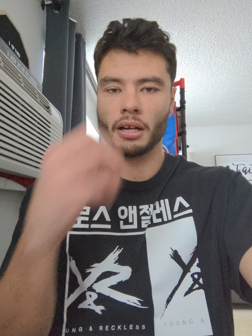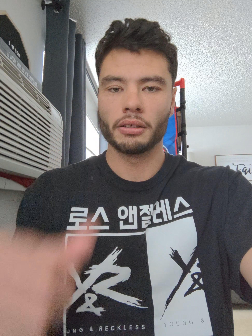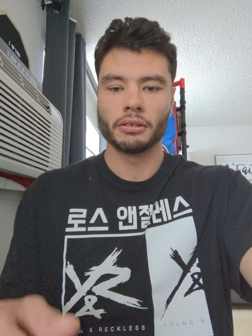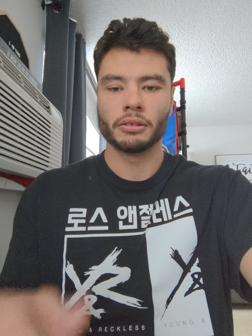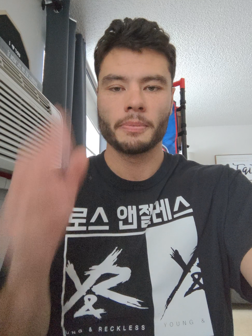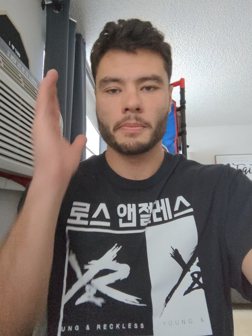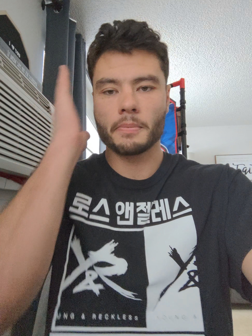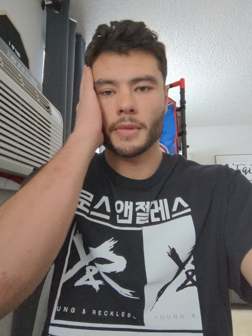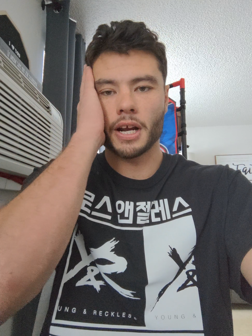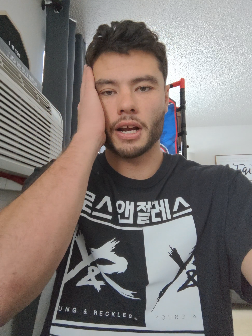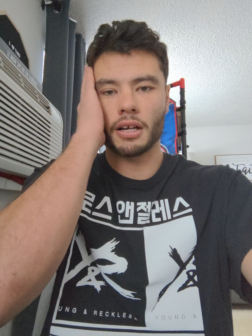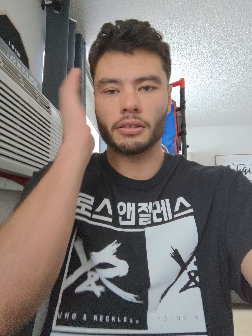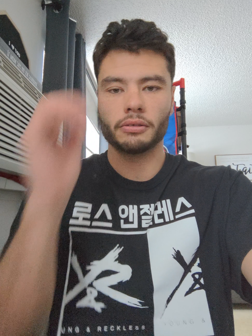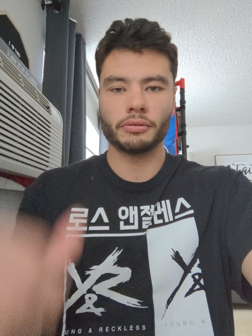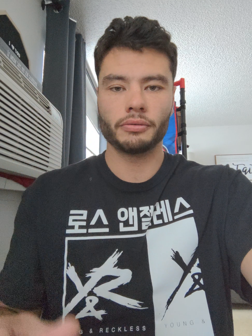bed